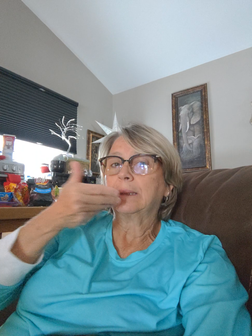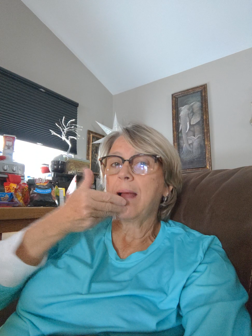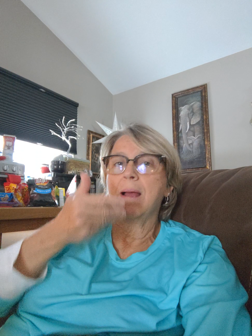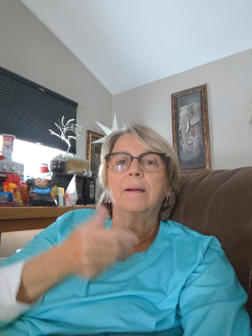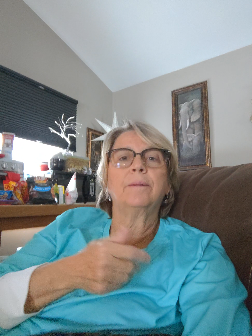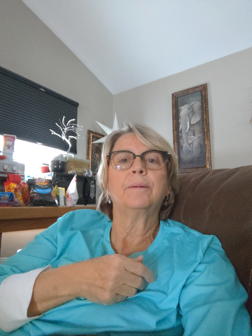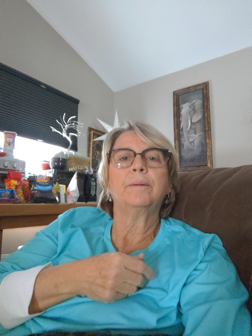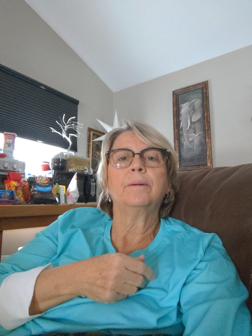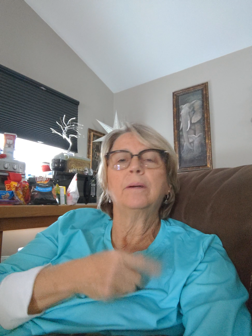pizza